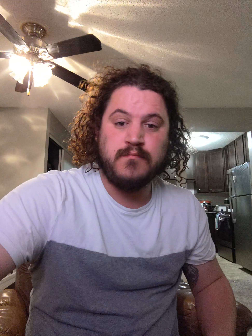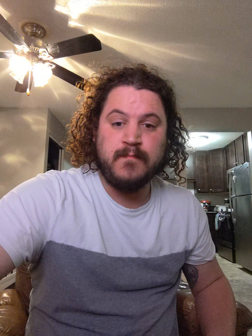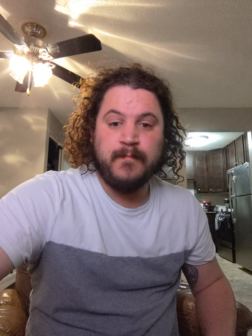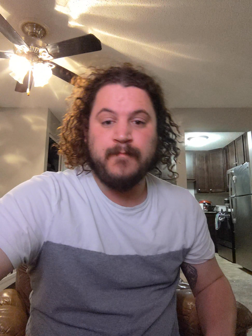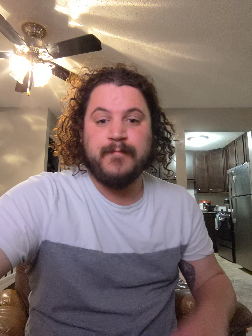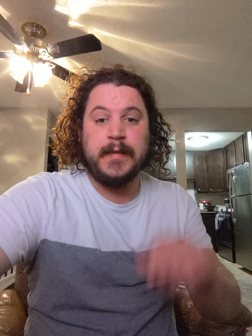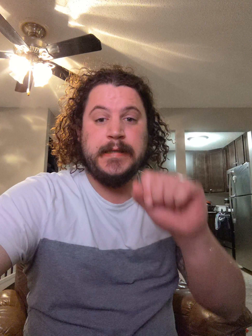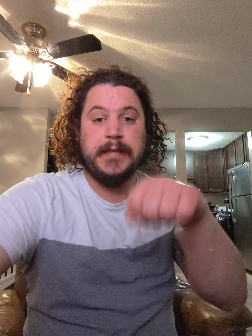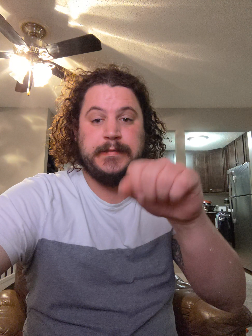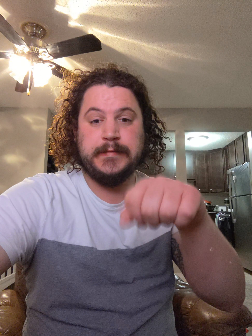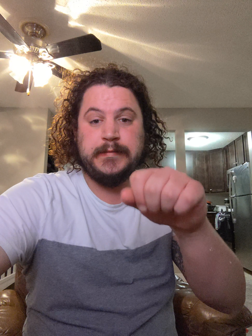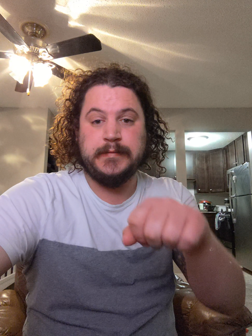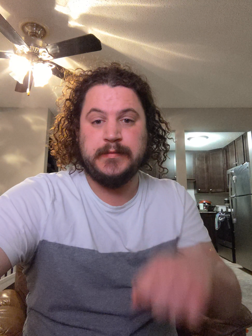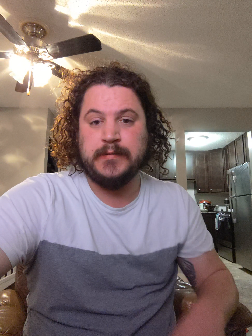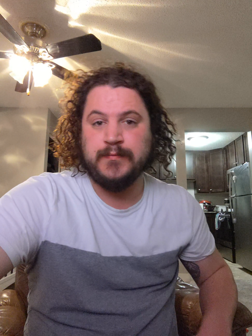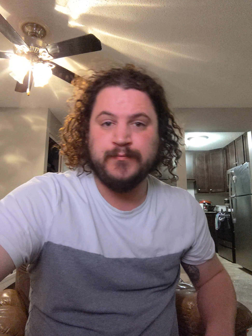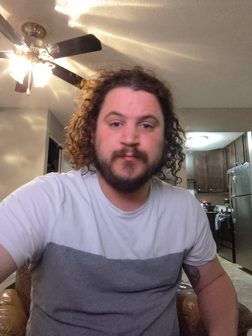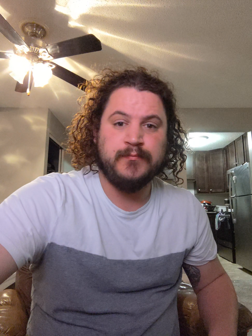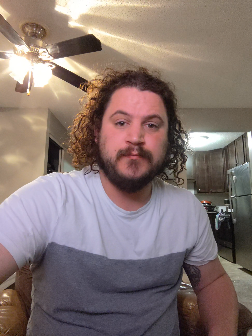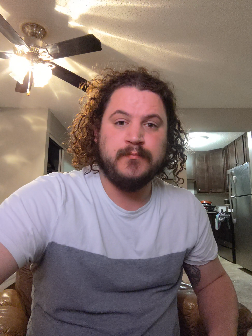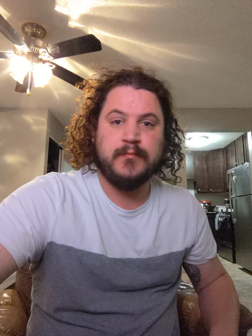yes